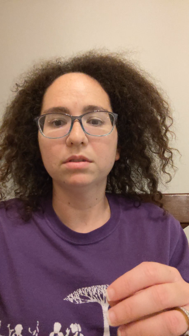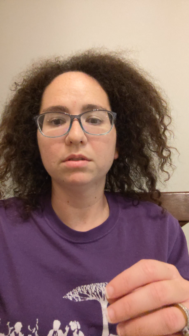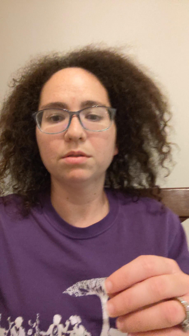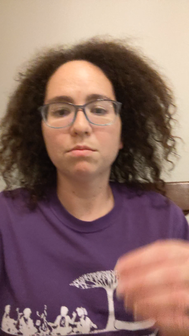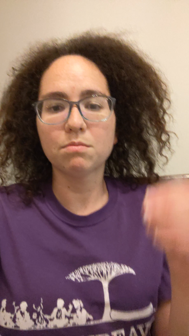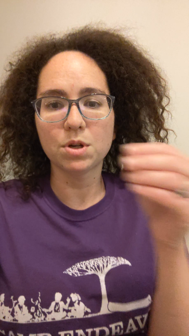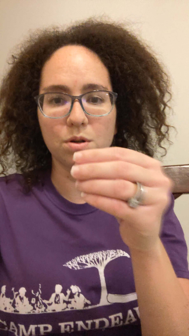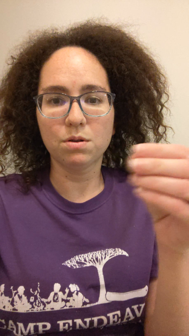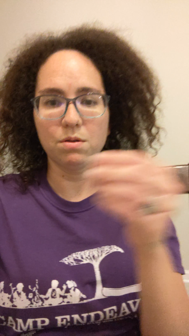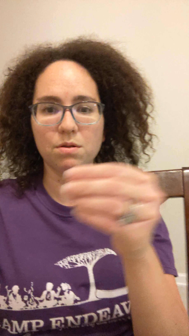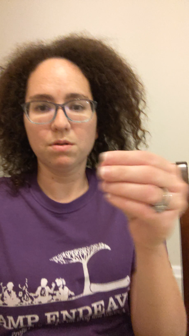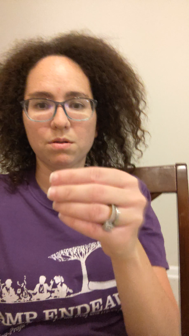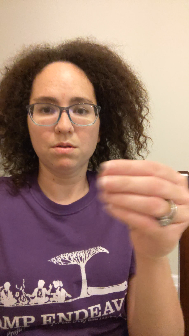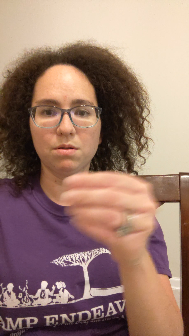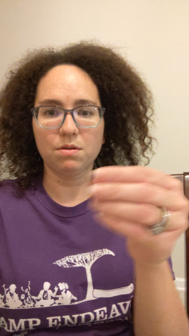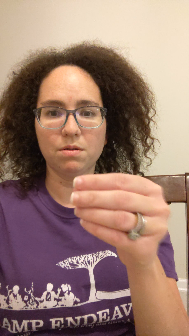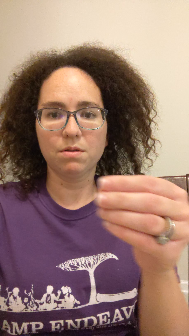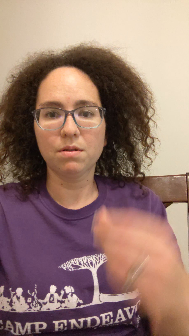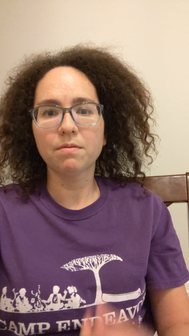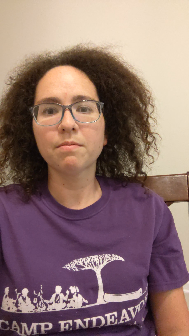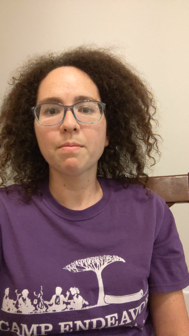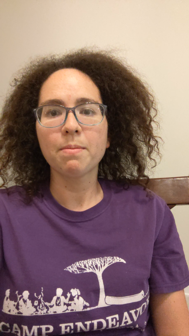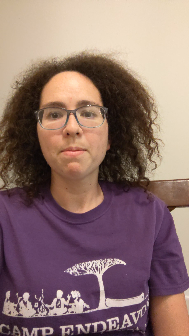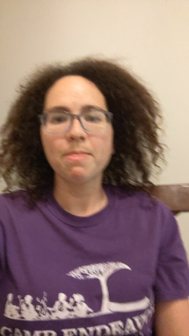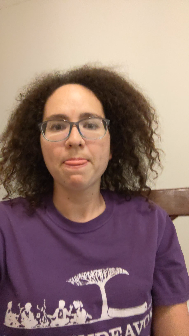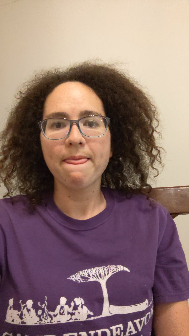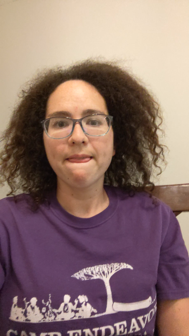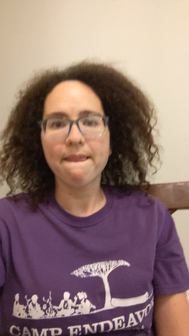more